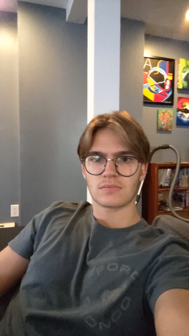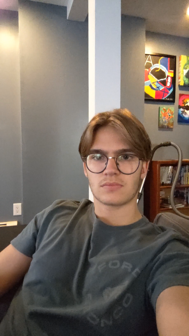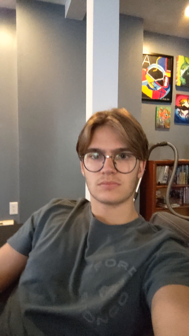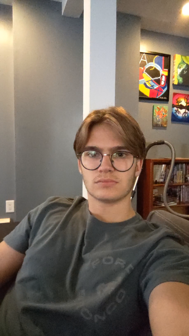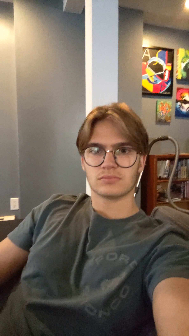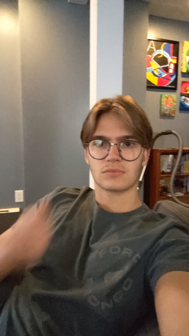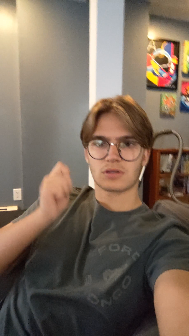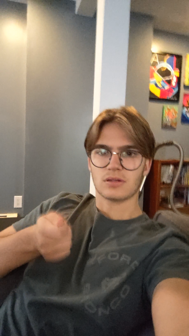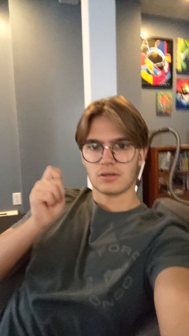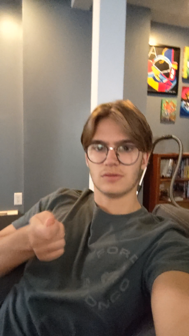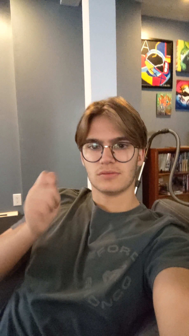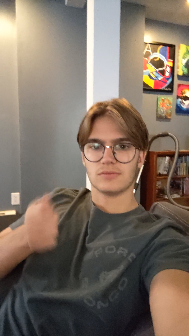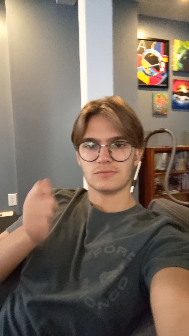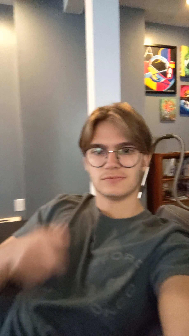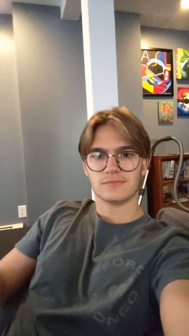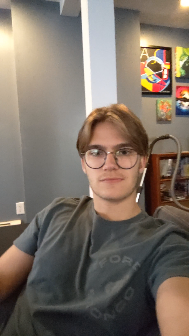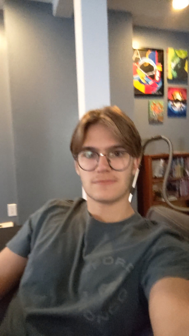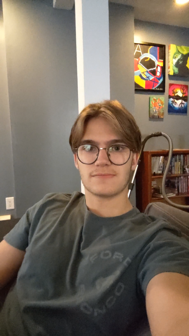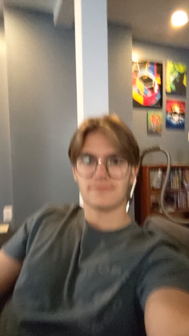cart